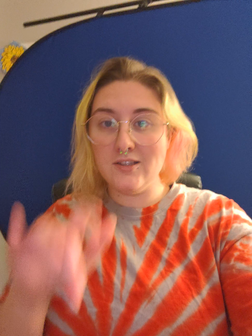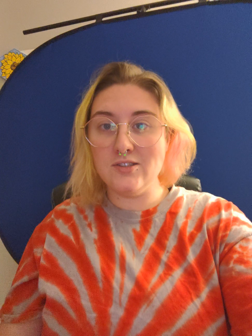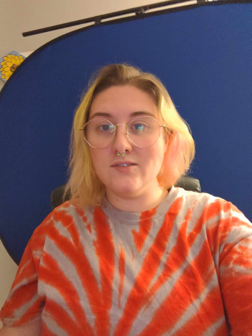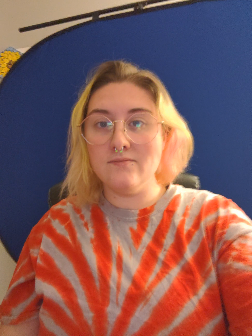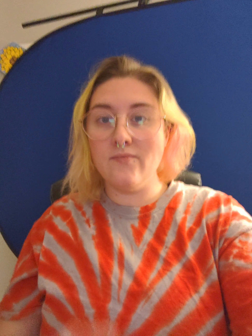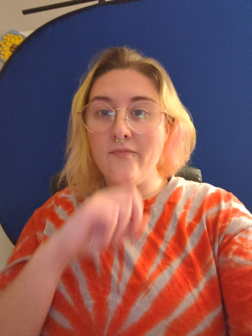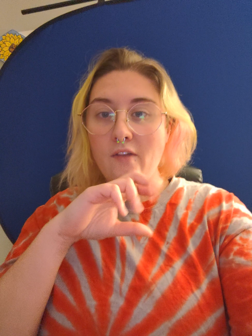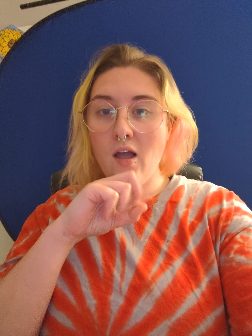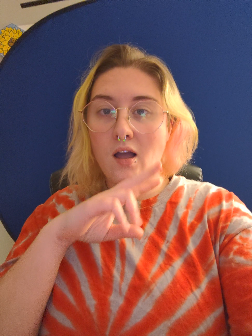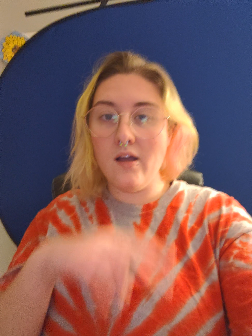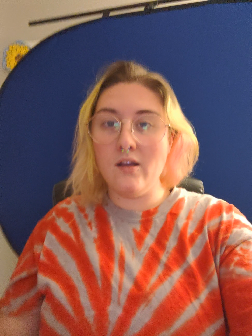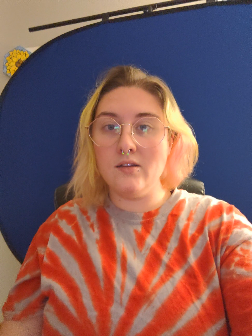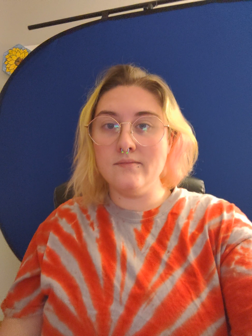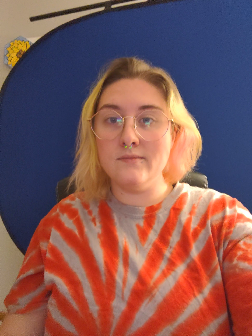frog